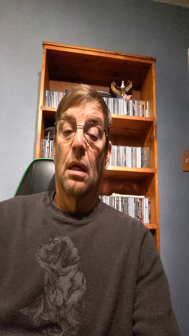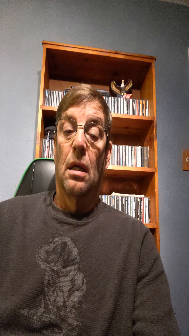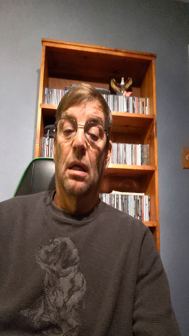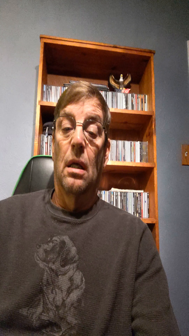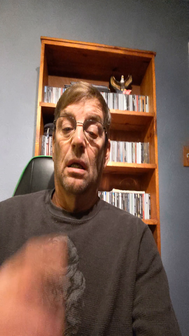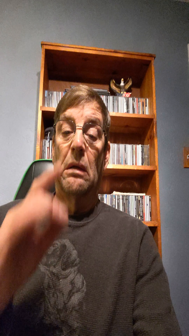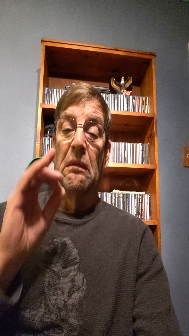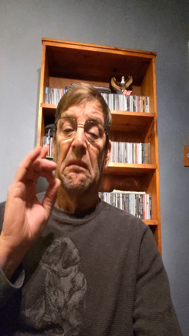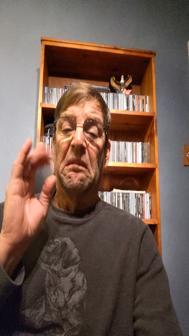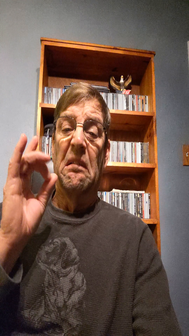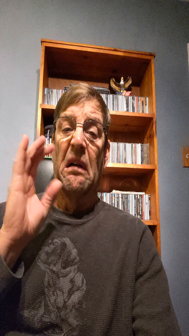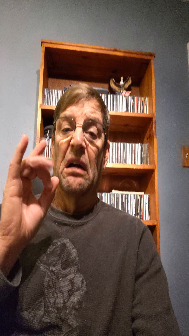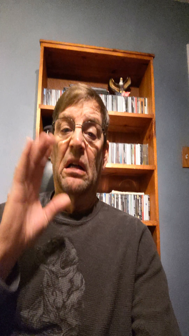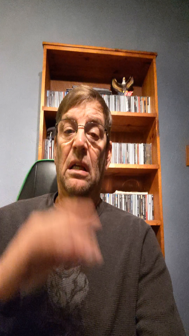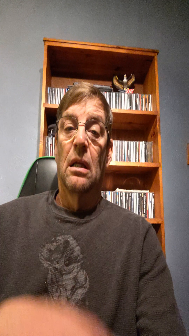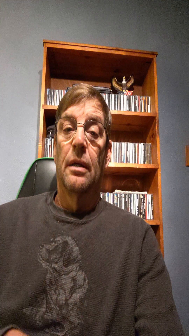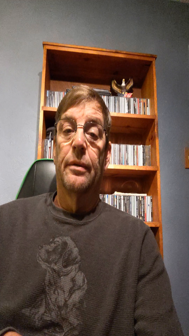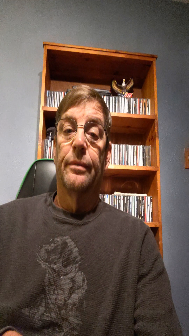yucky